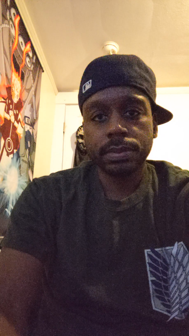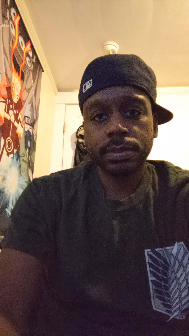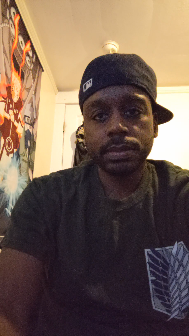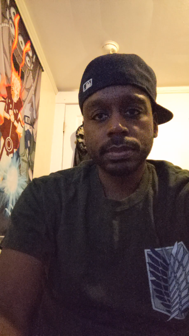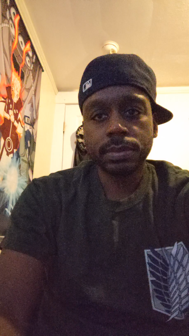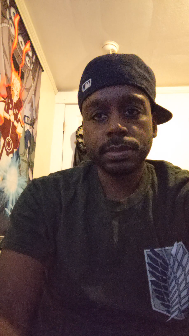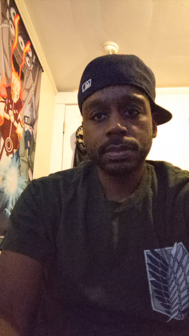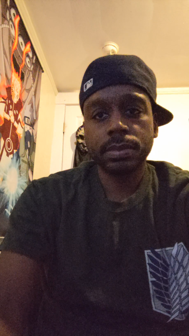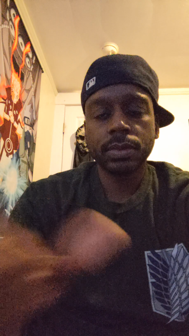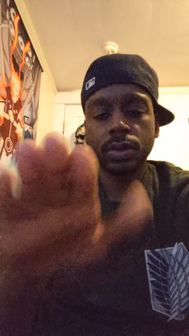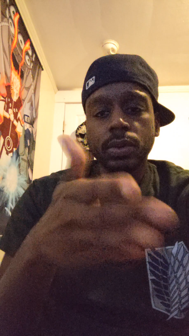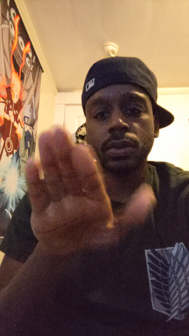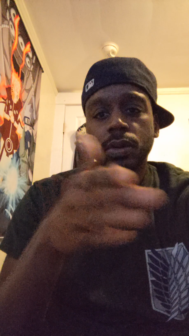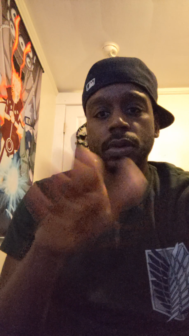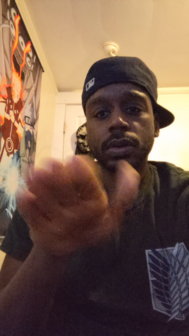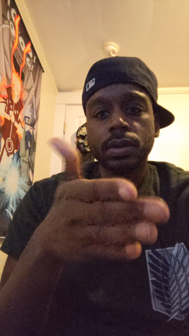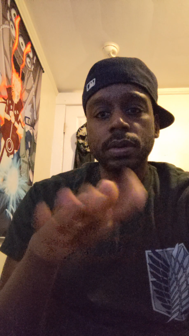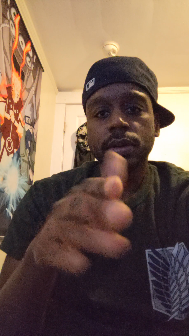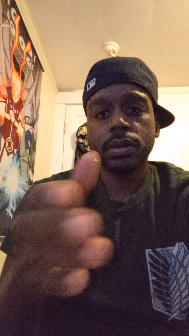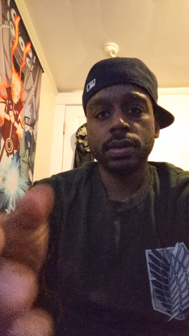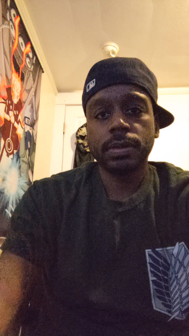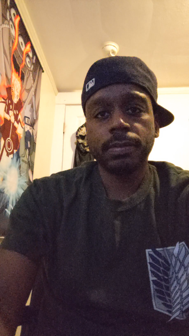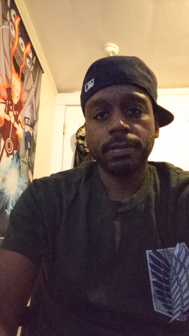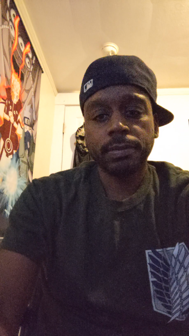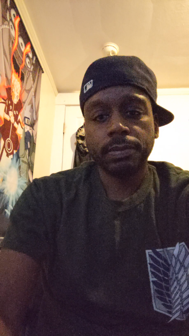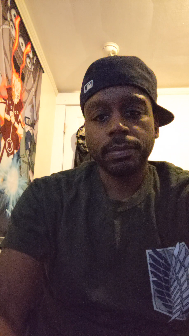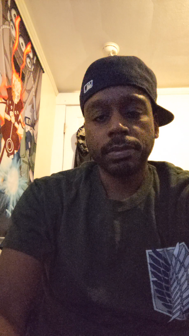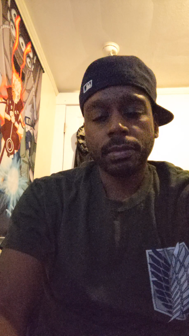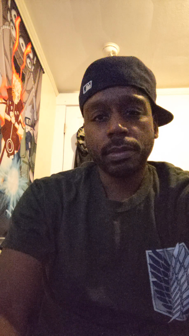cook